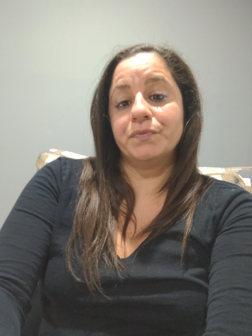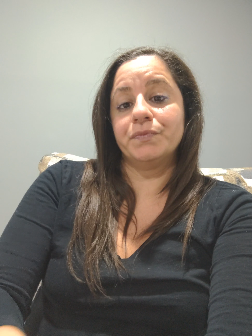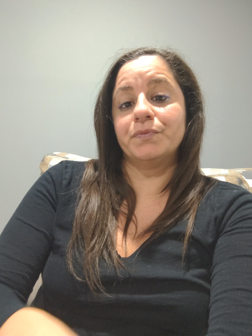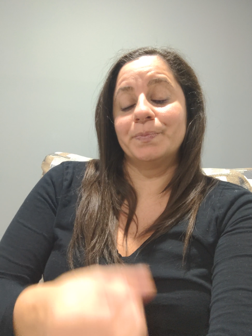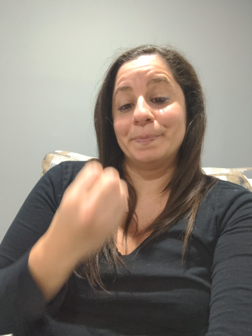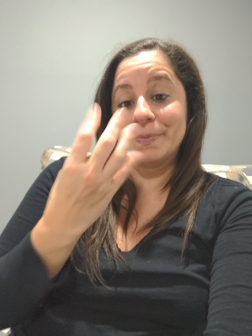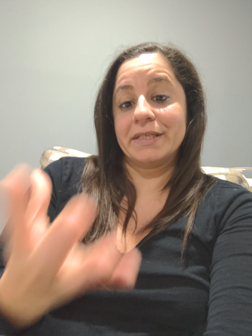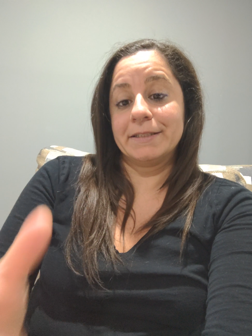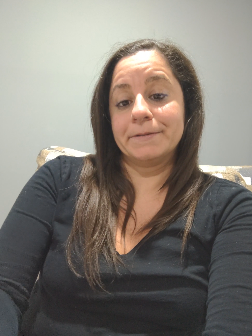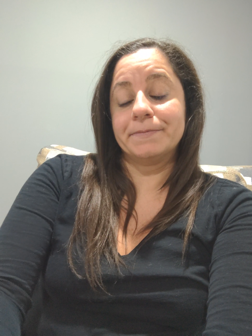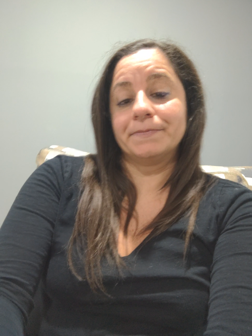many